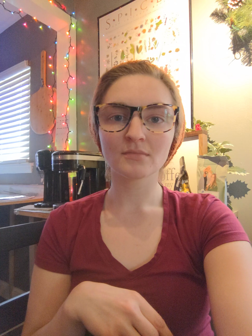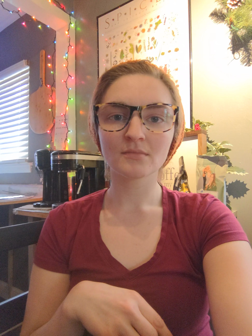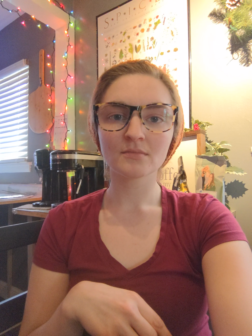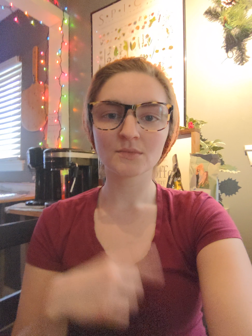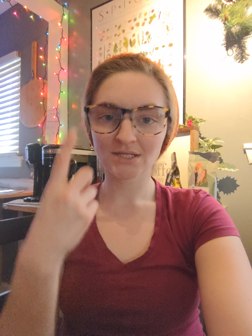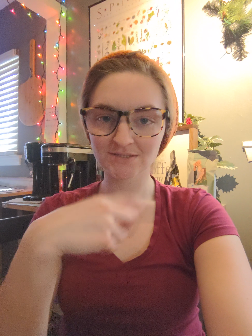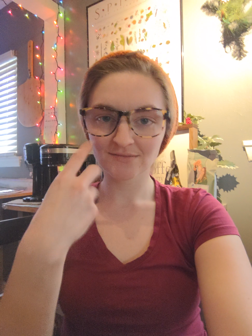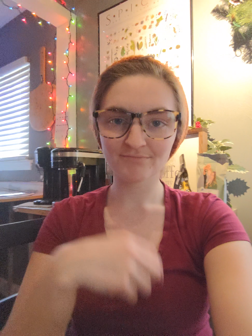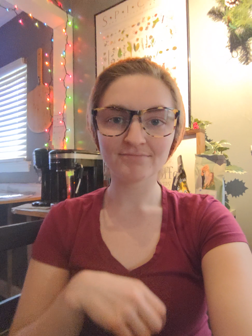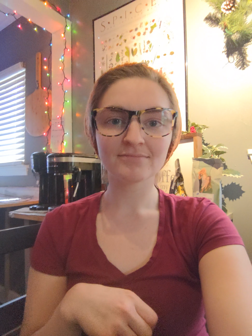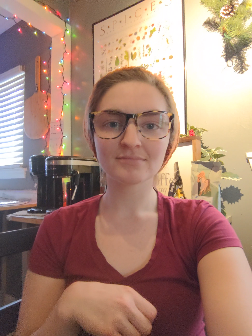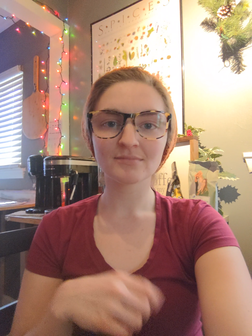face